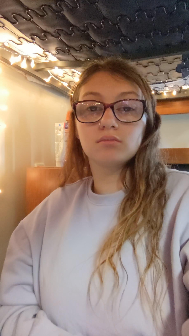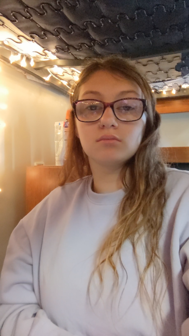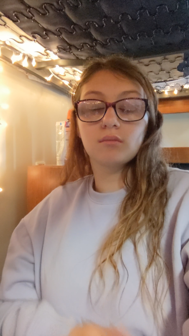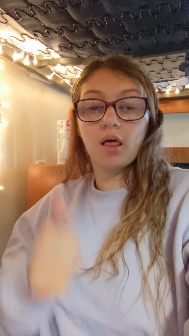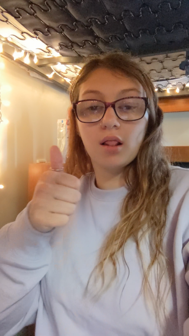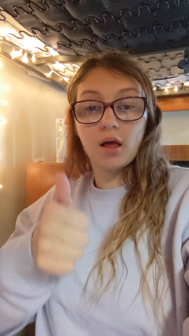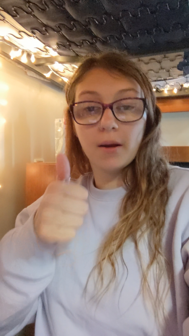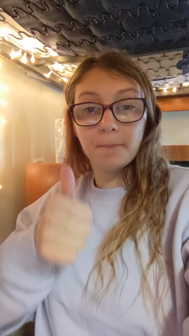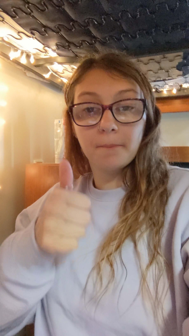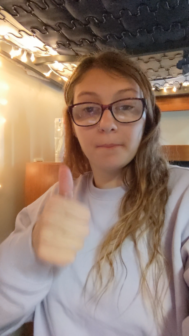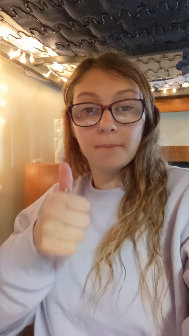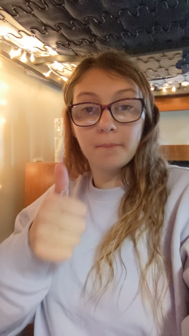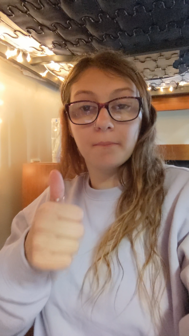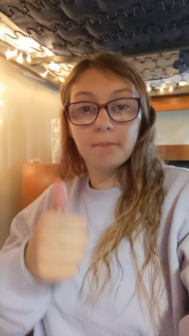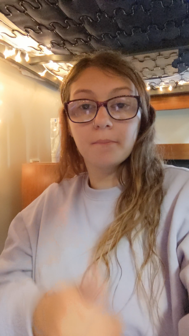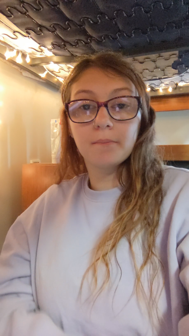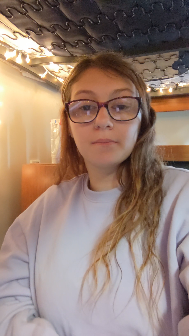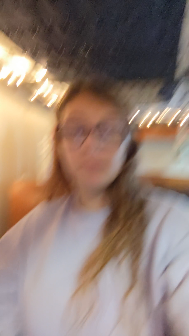help